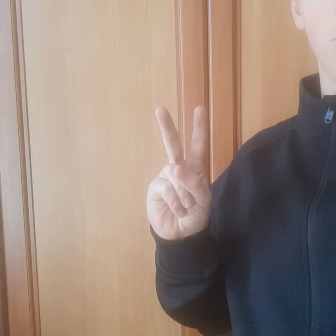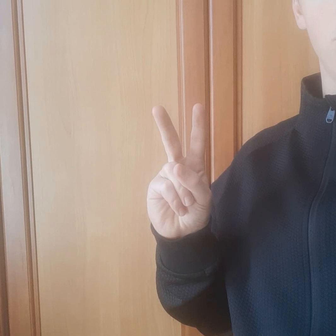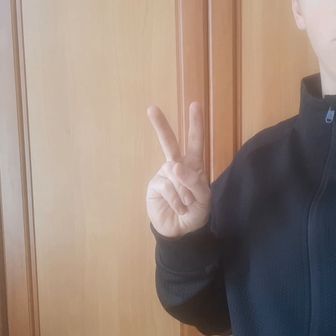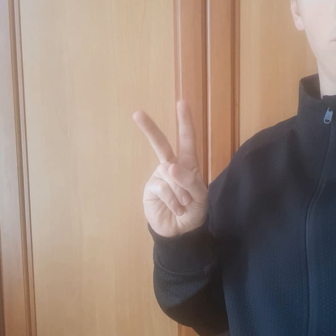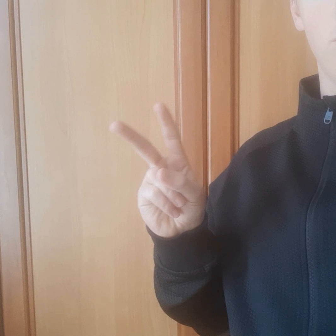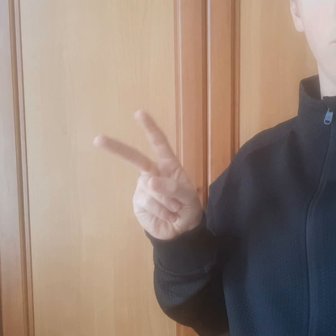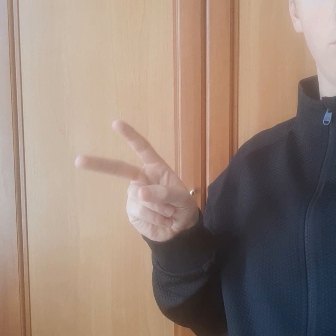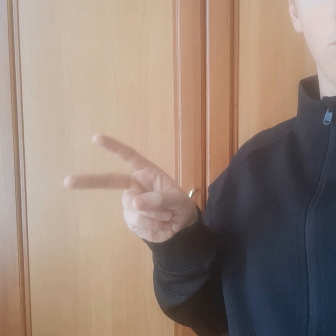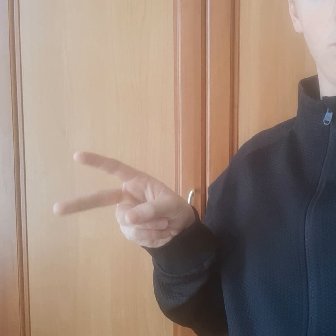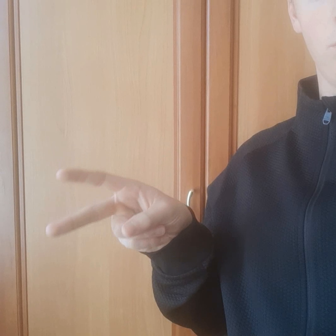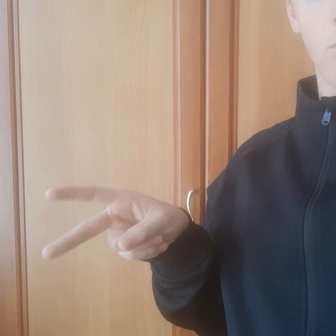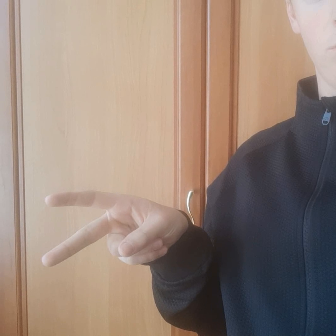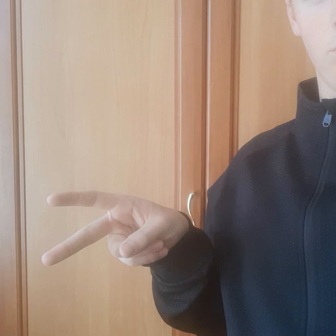К